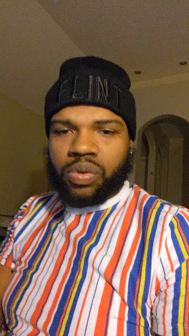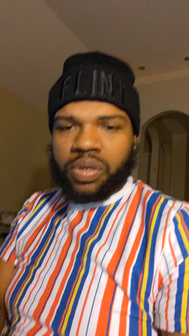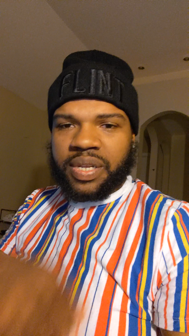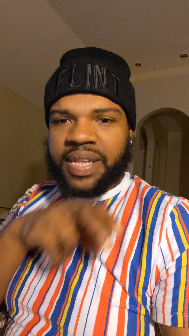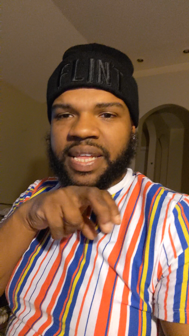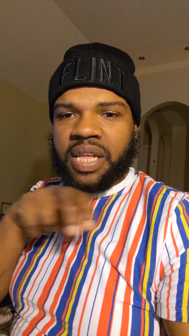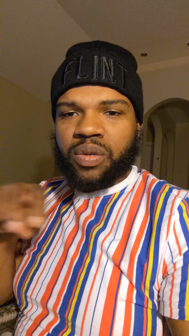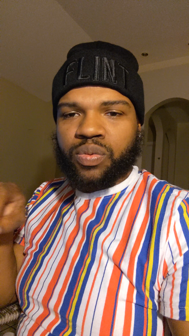couch